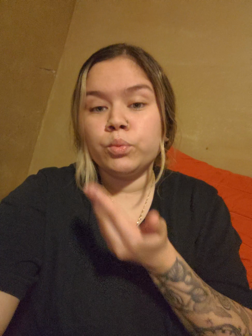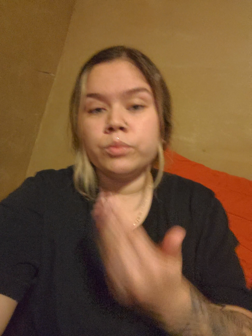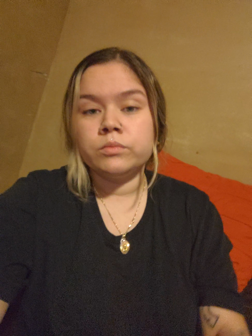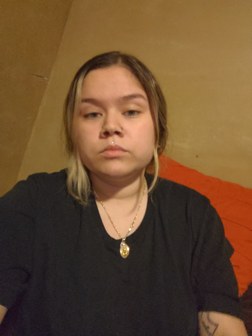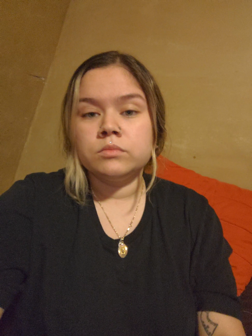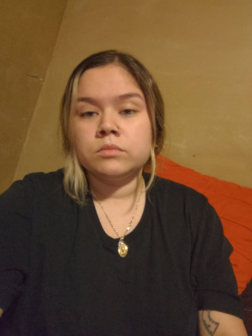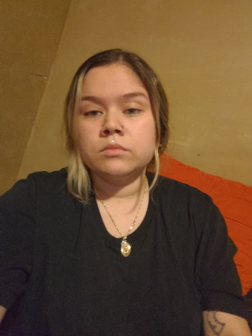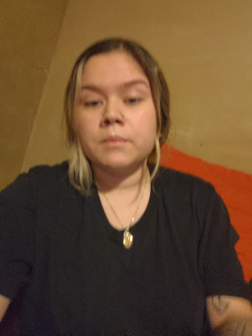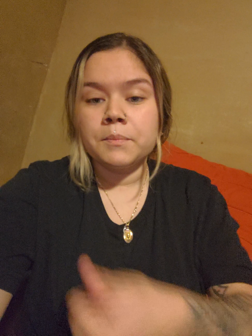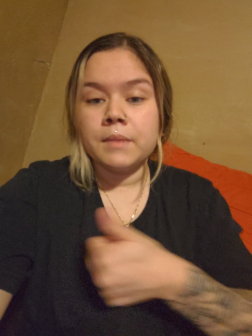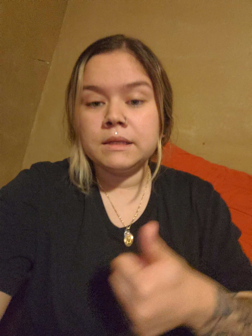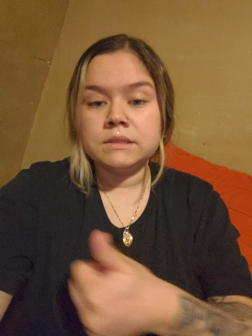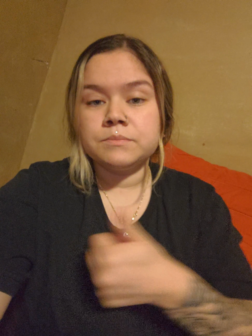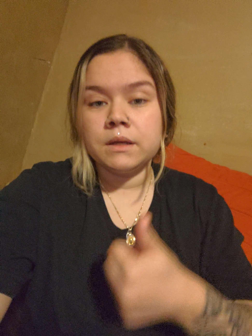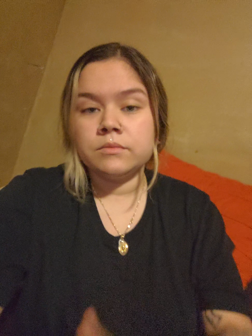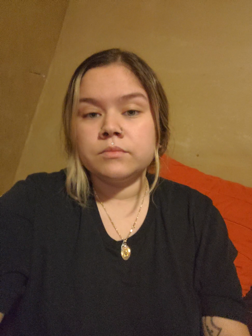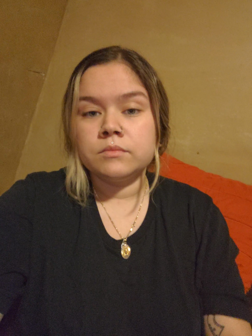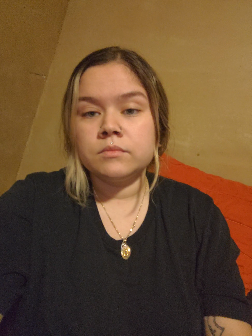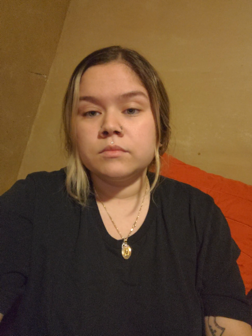basement